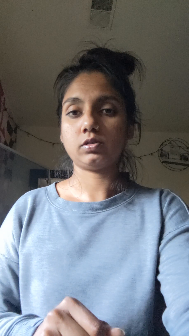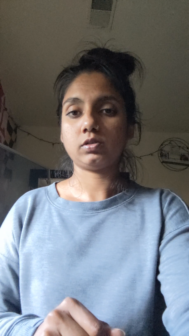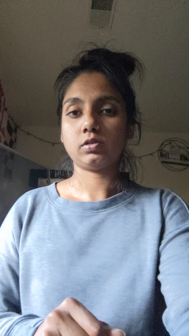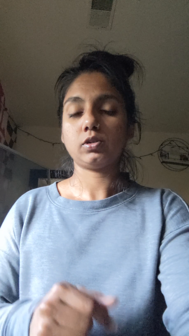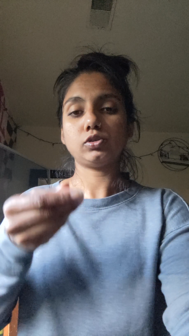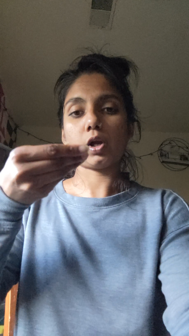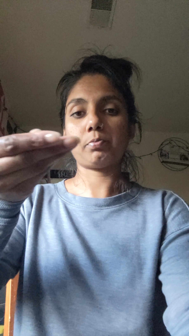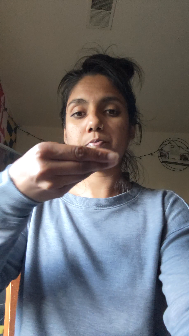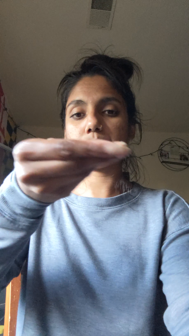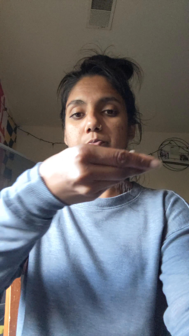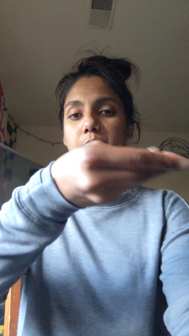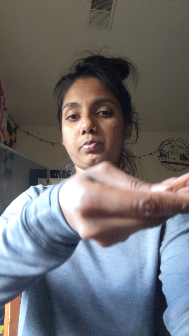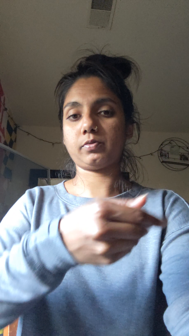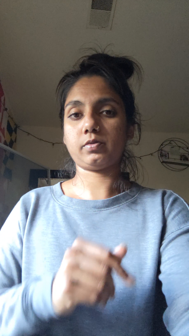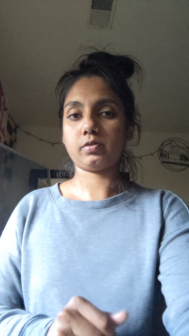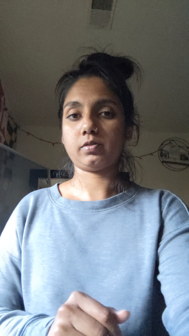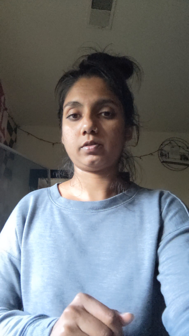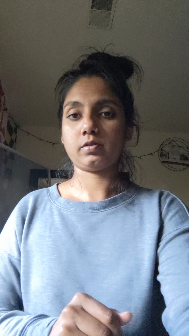shopping